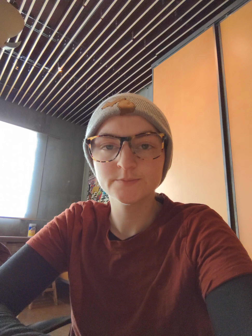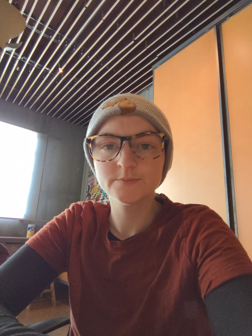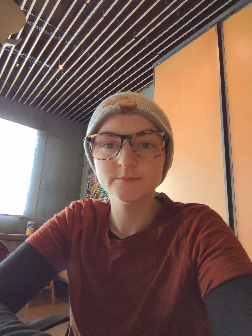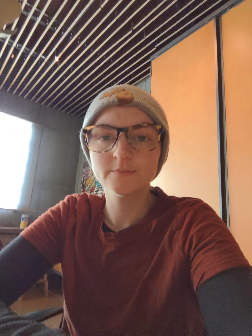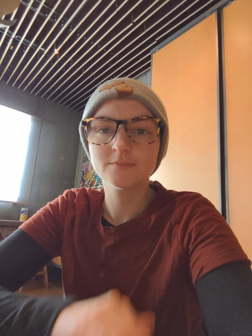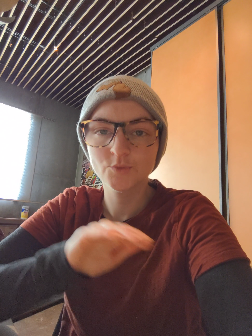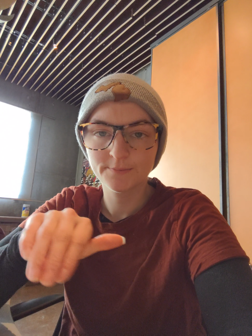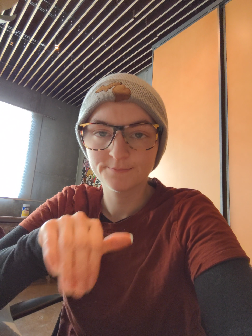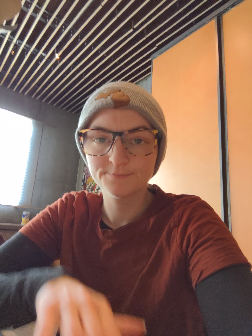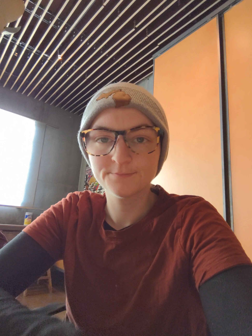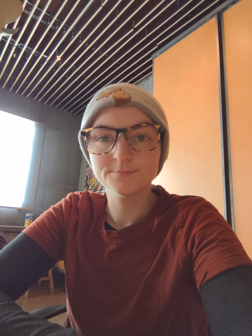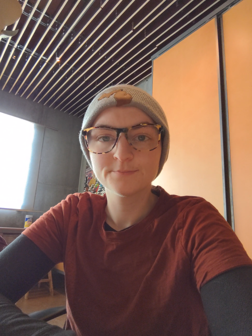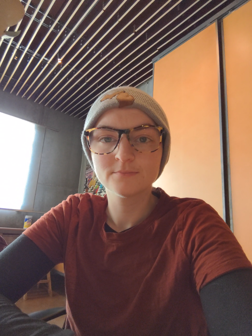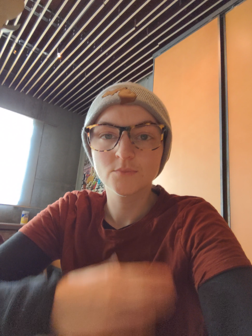pool